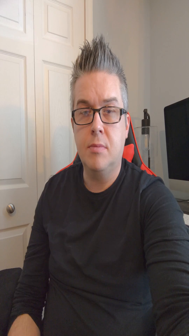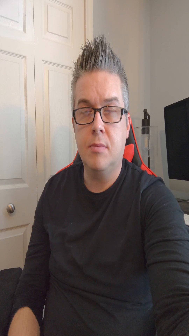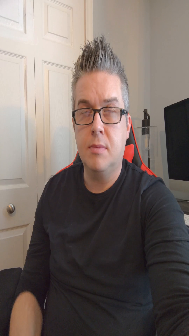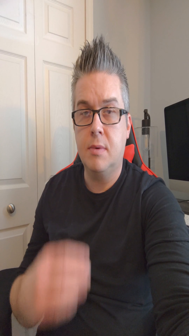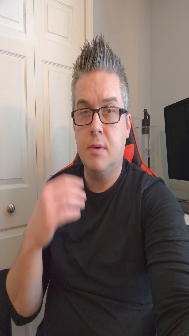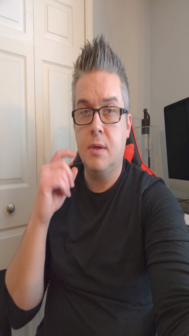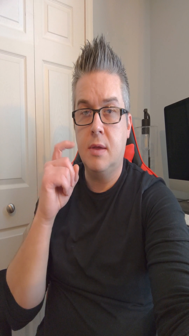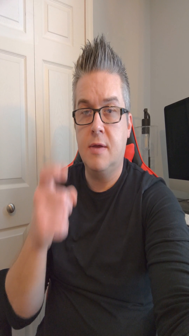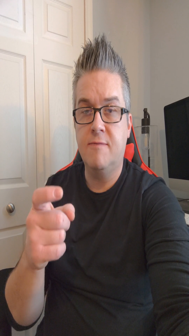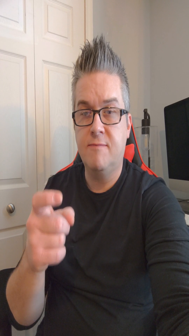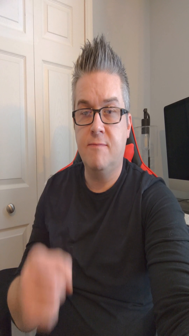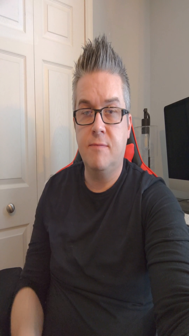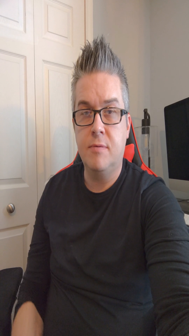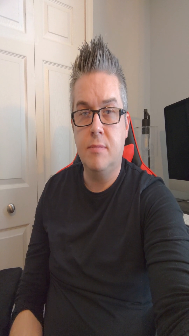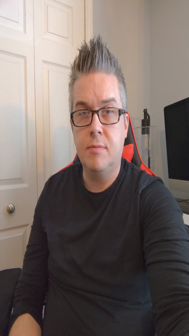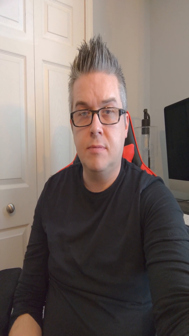gift